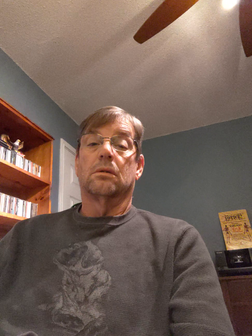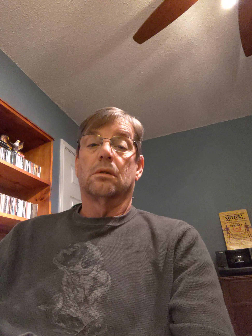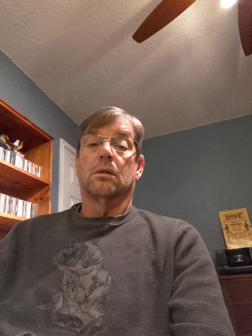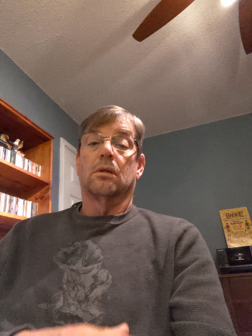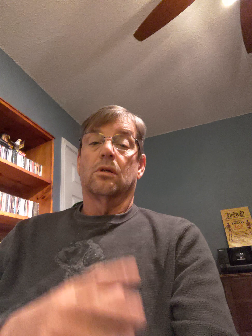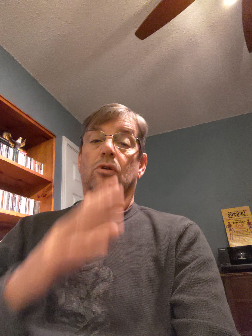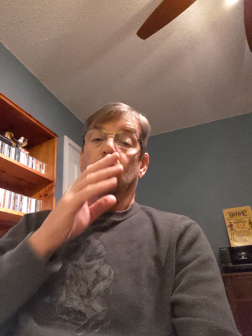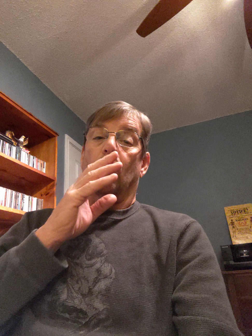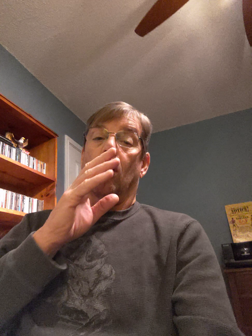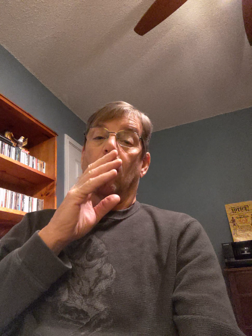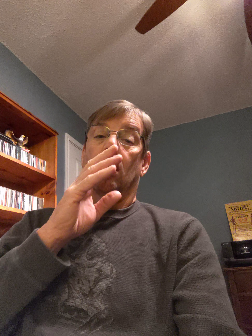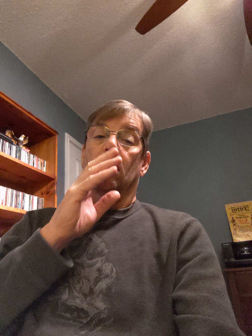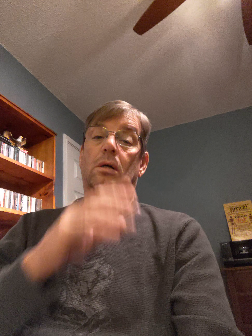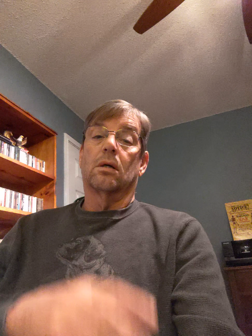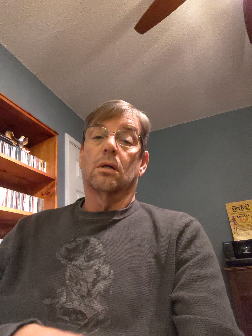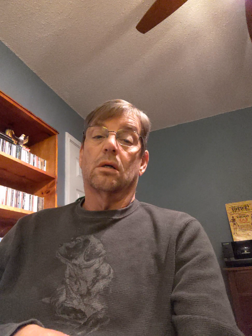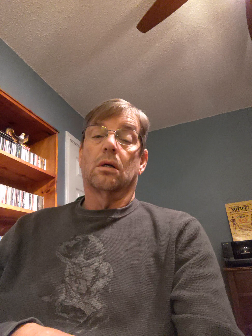talk